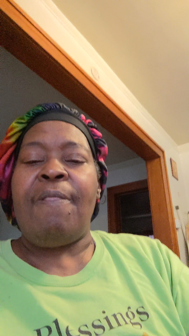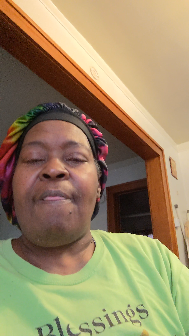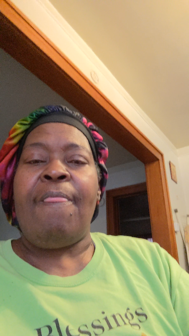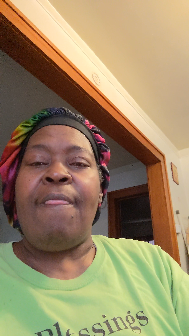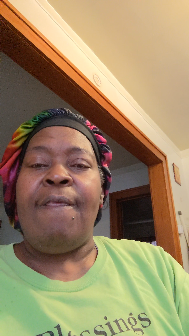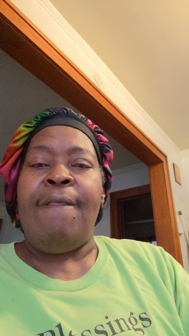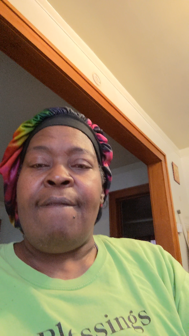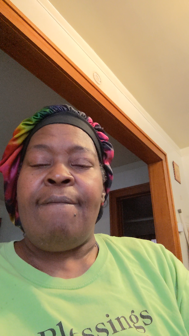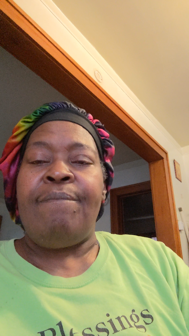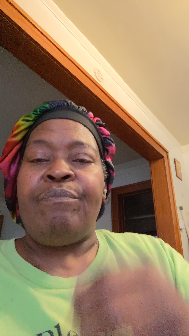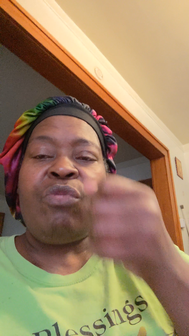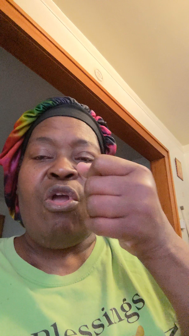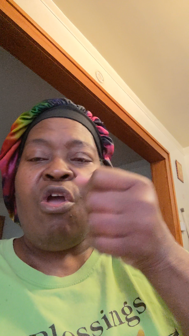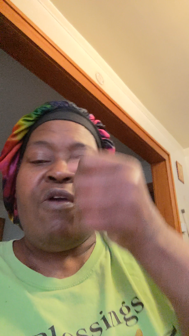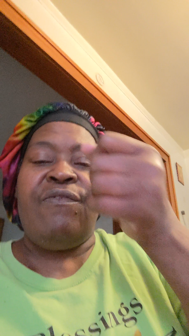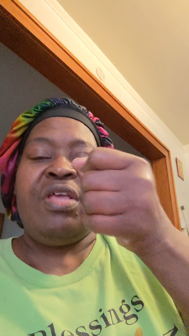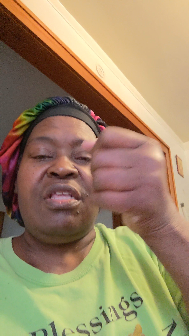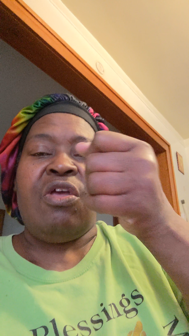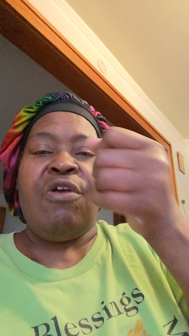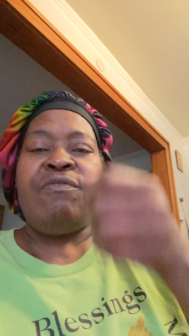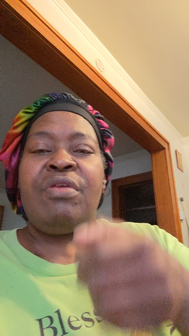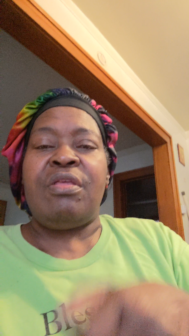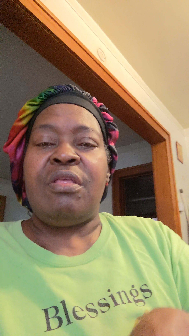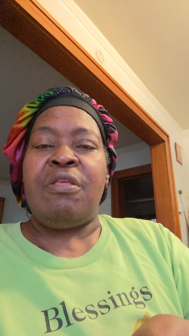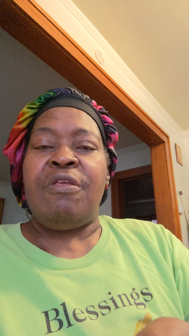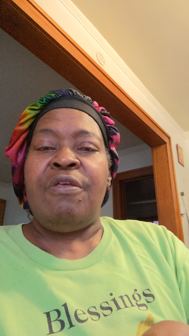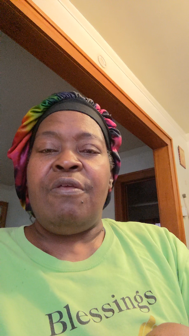coffee